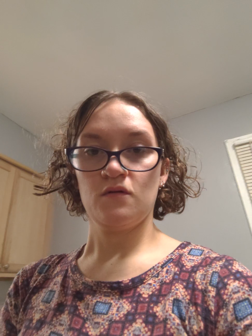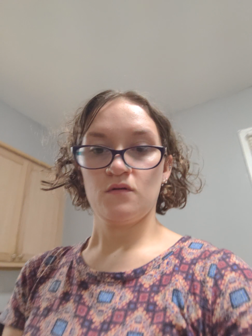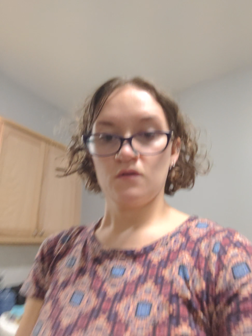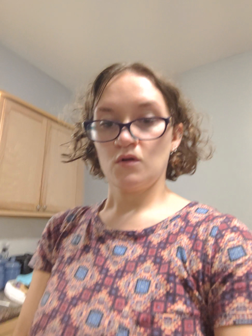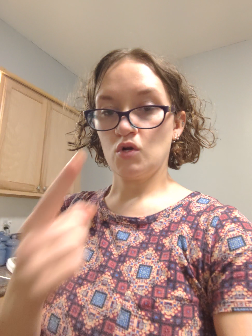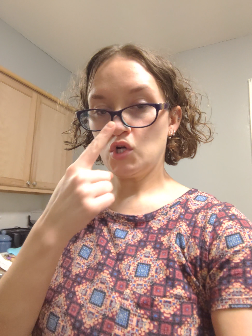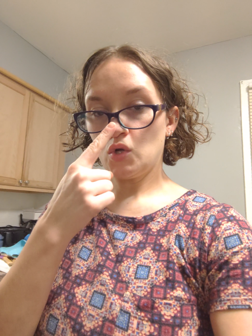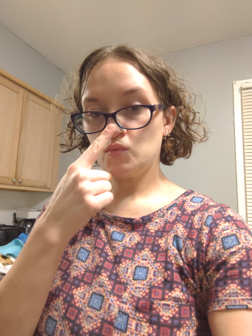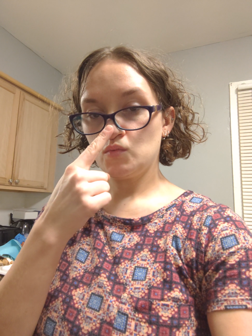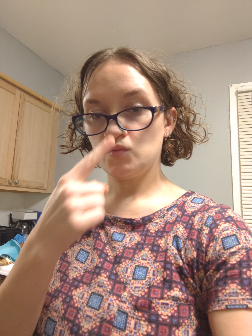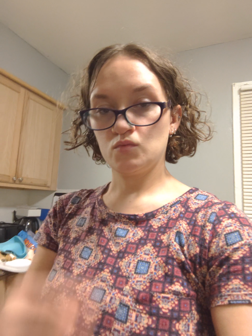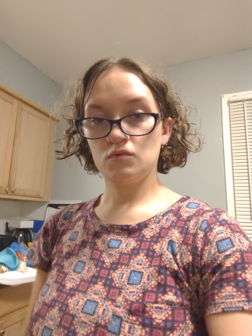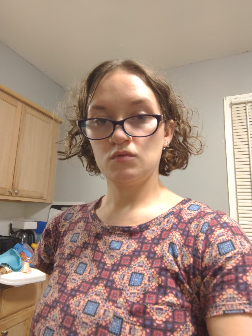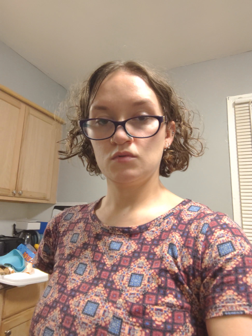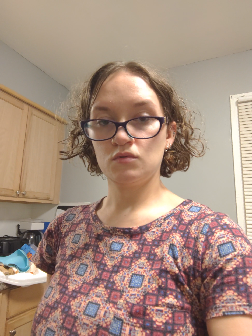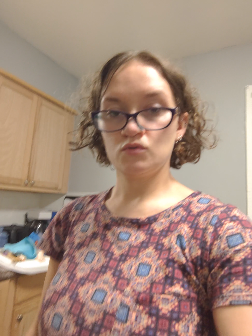nose